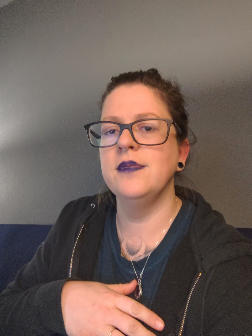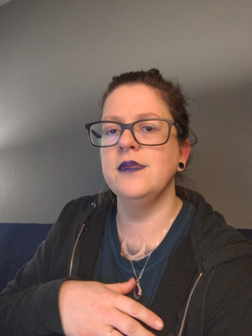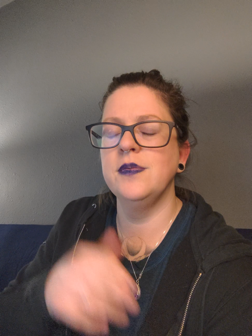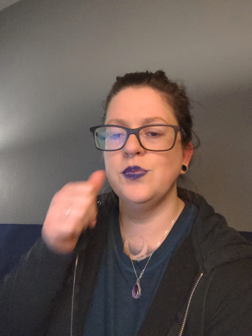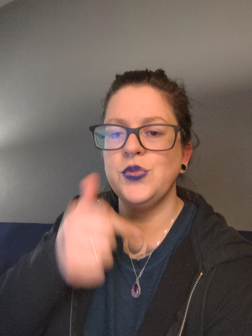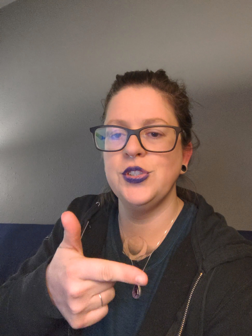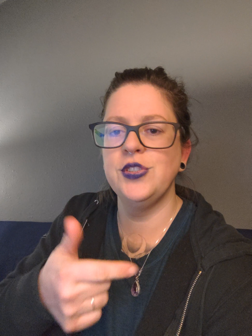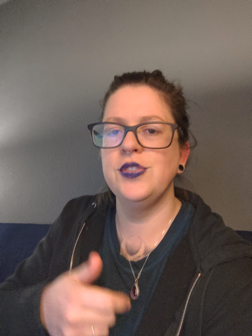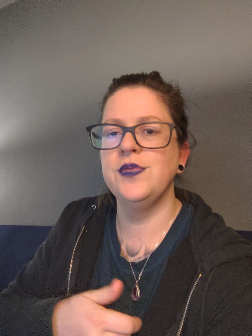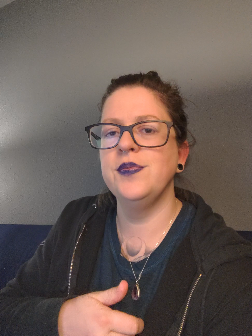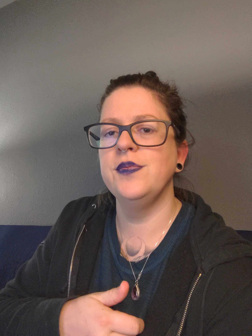brother